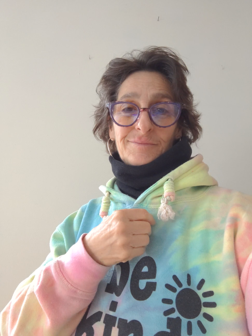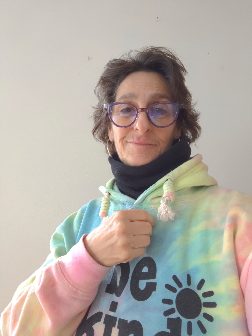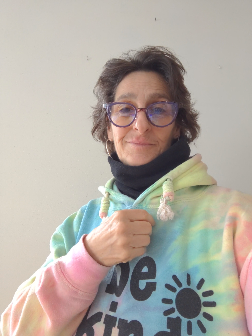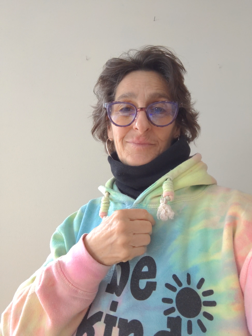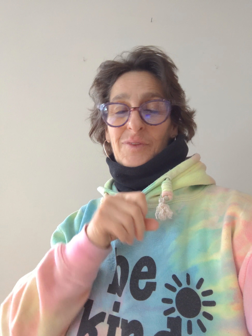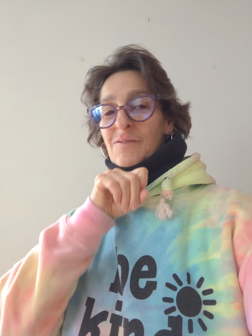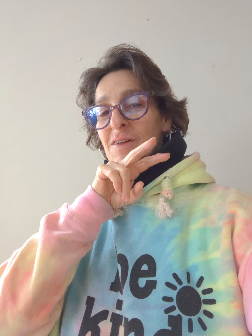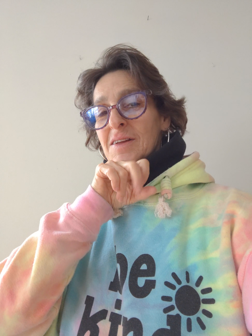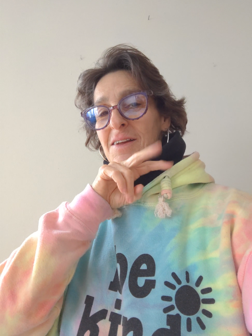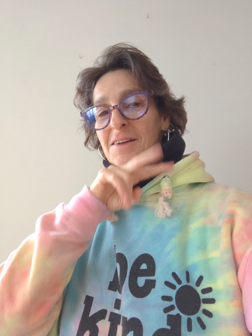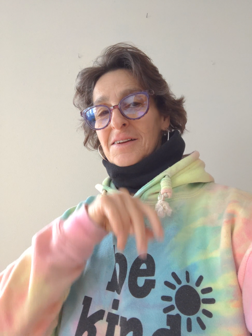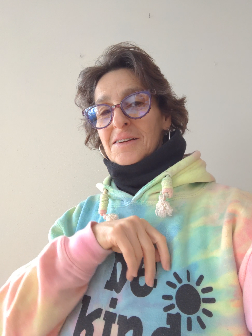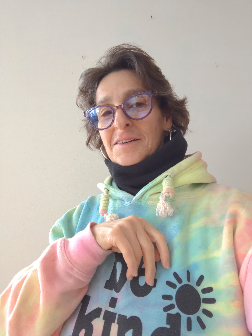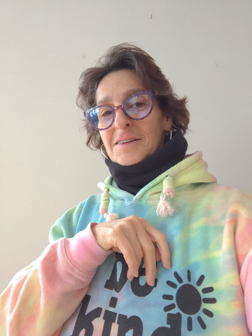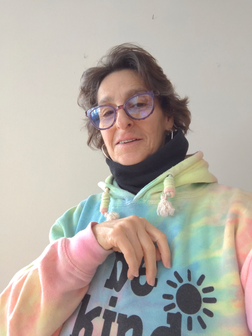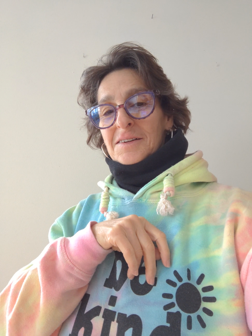frog